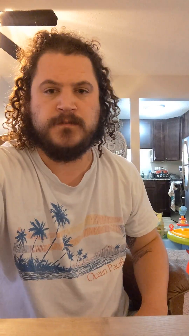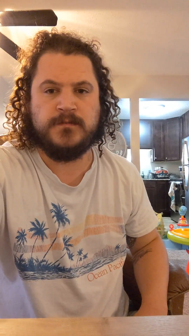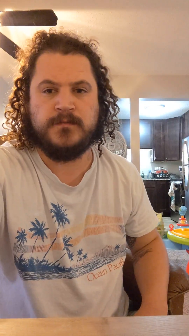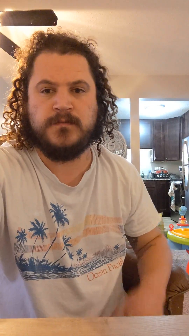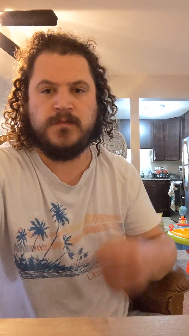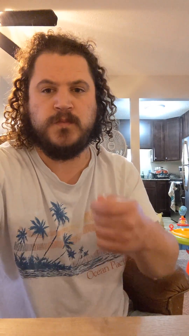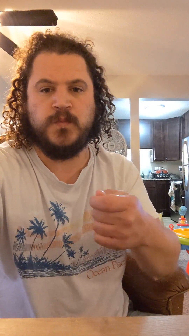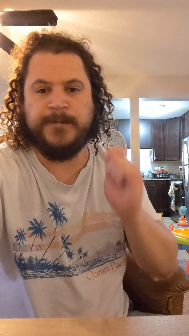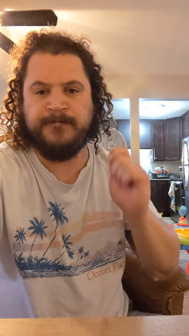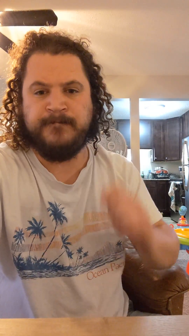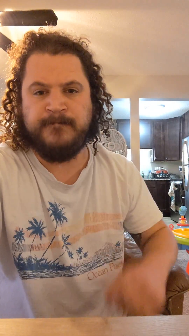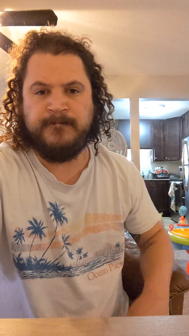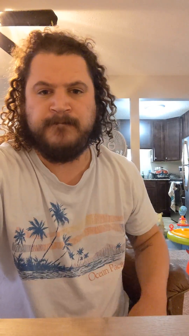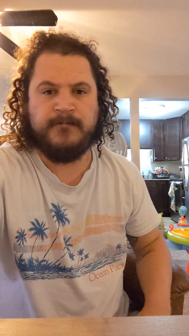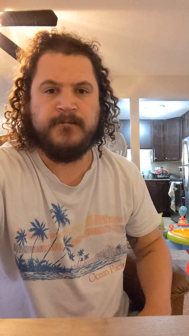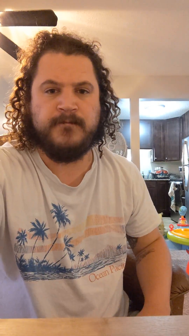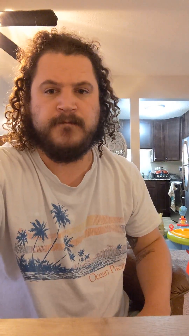rip